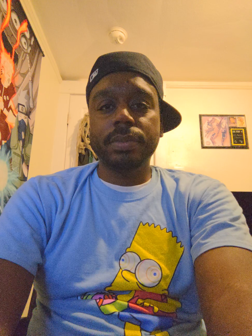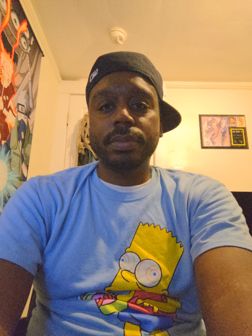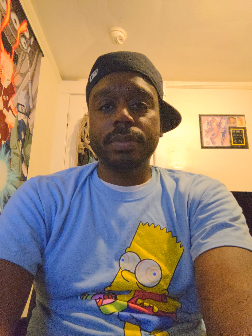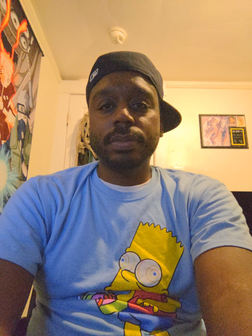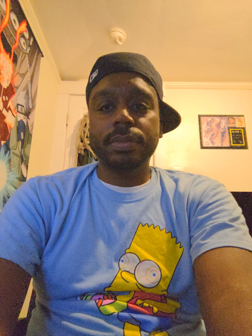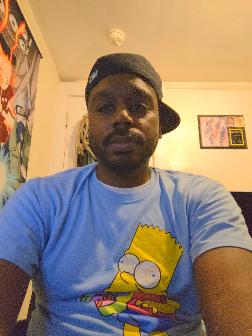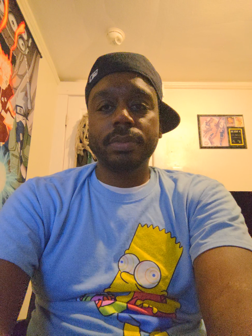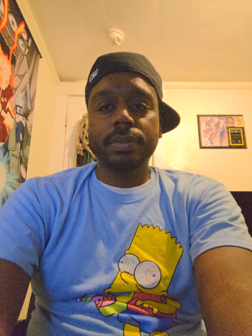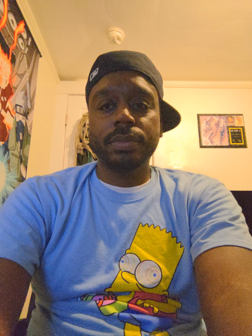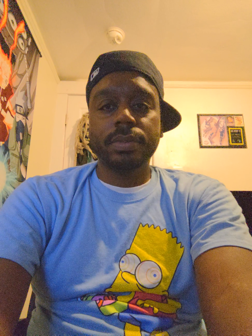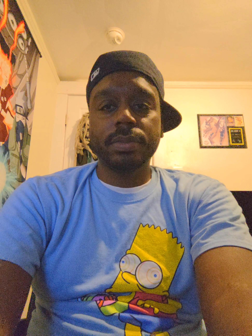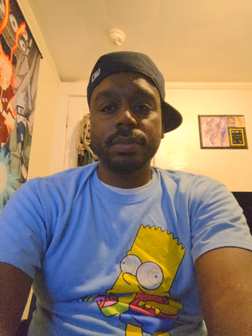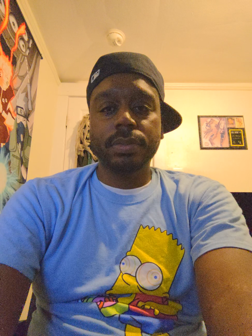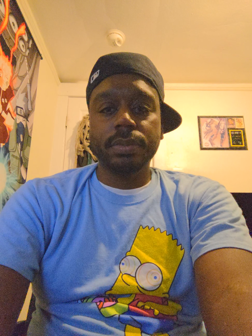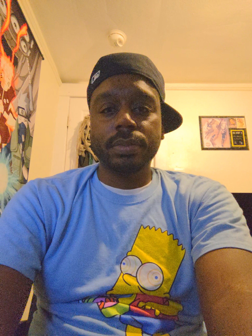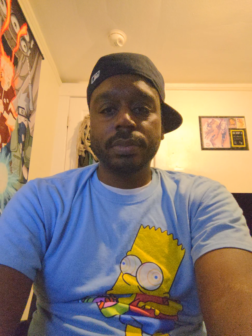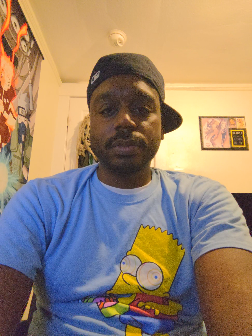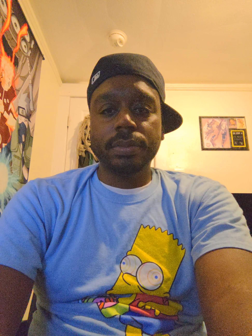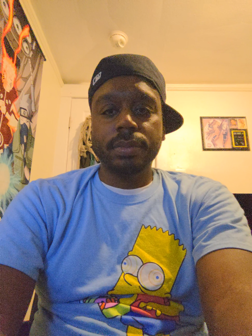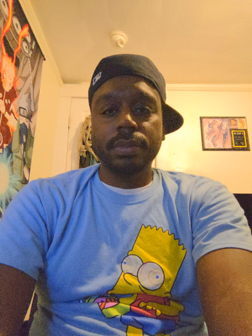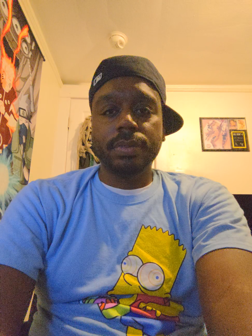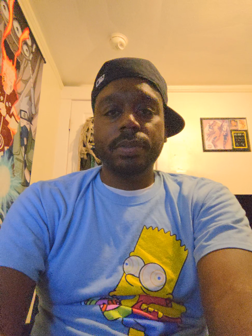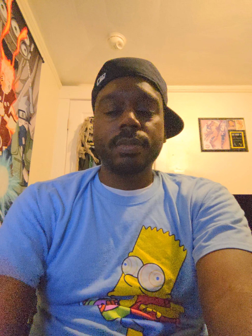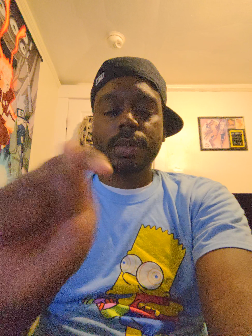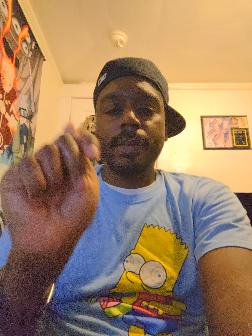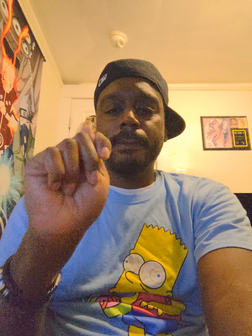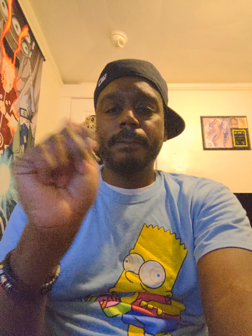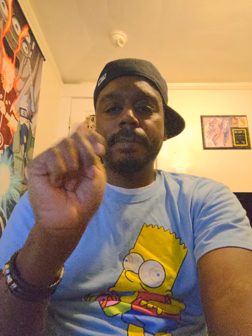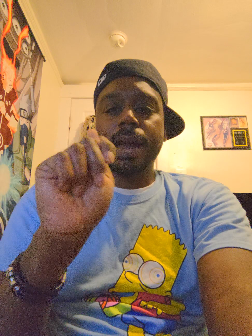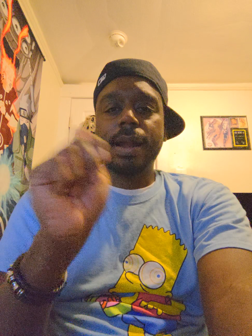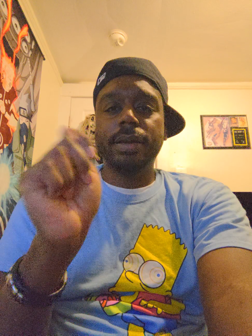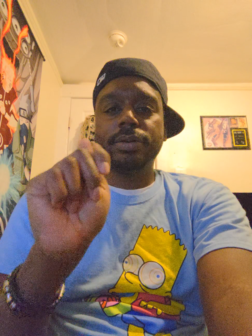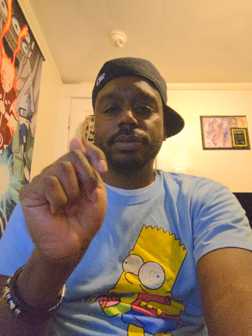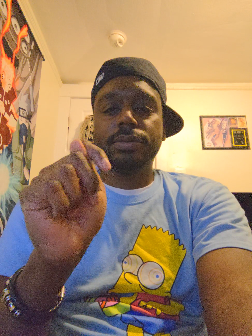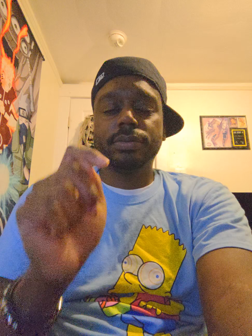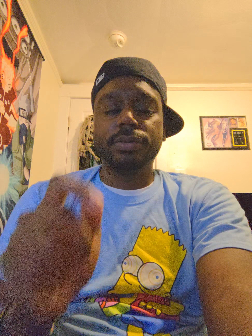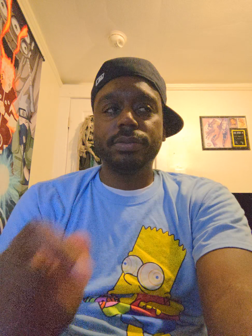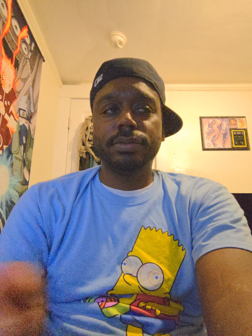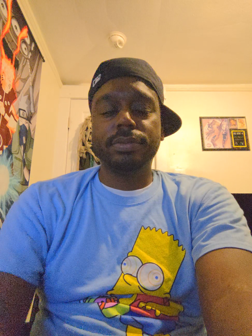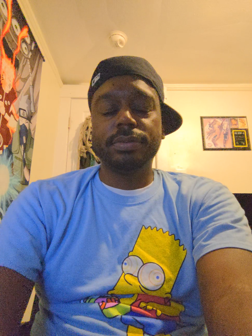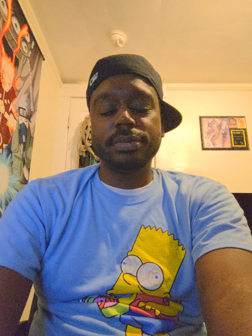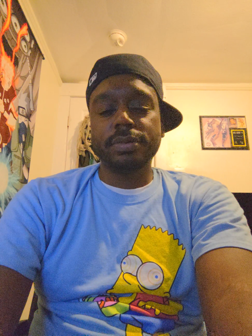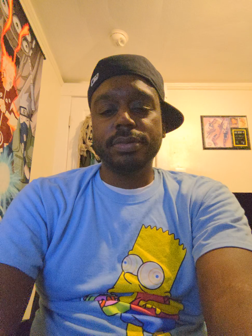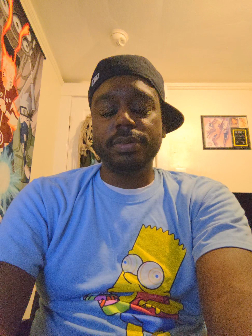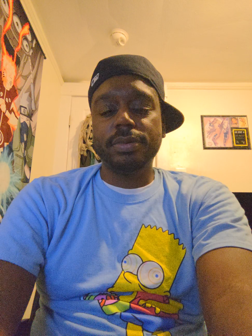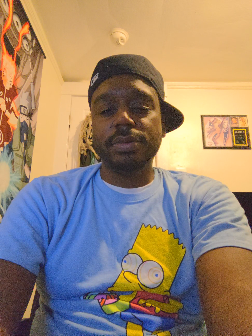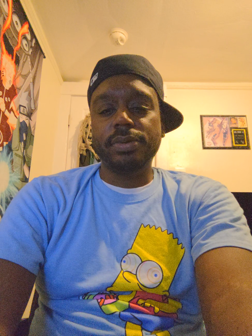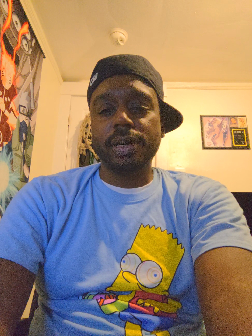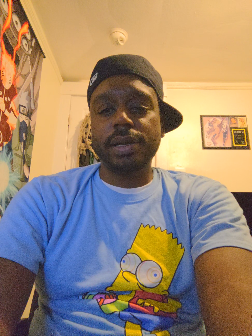potty